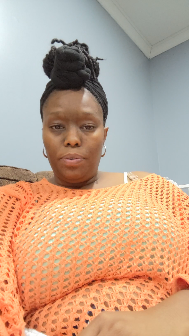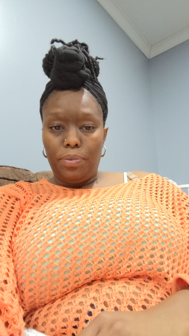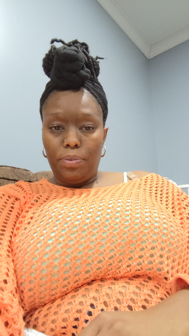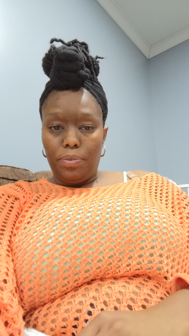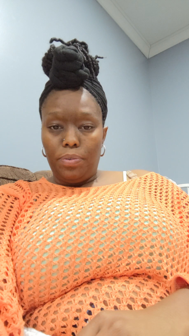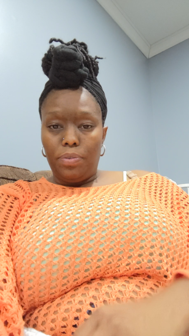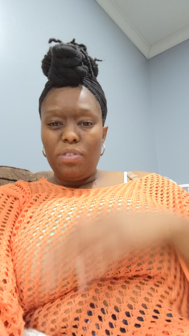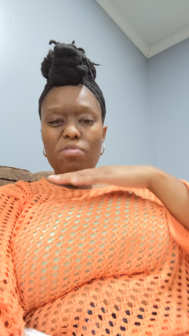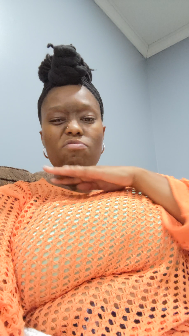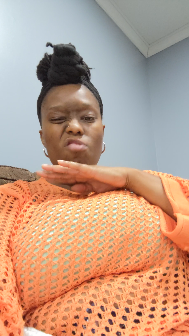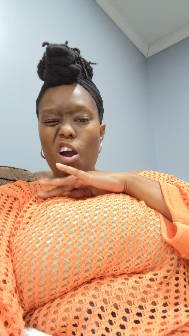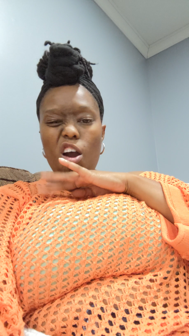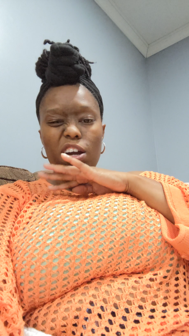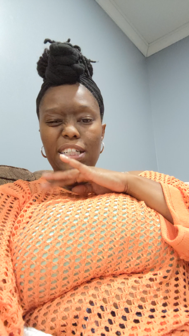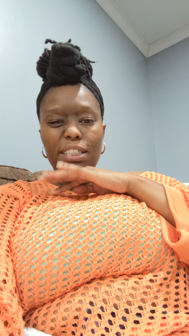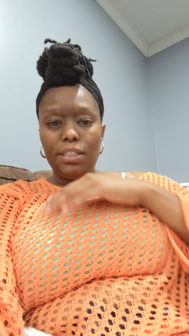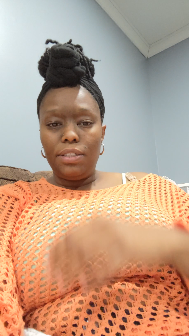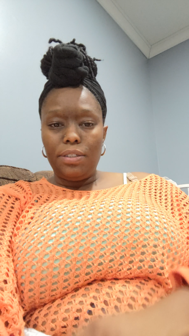naughty